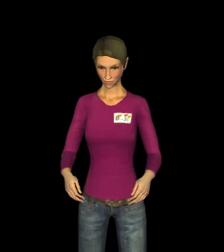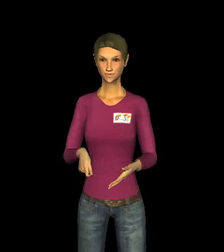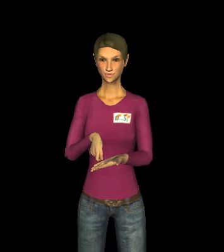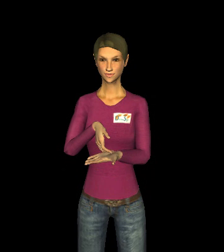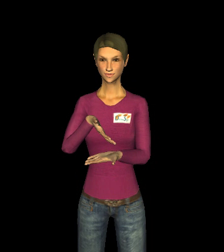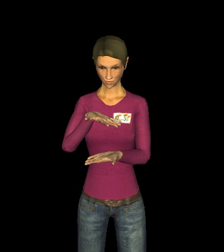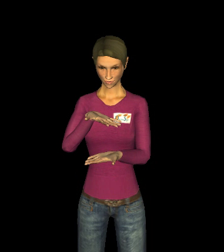باهض